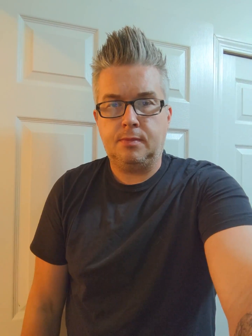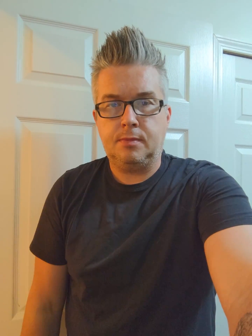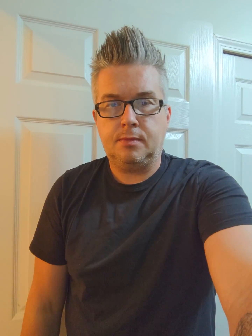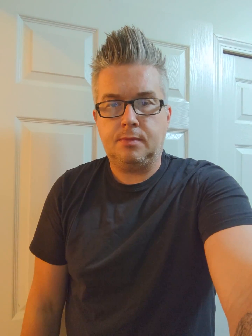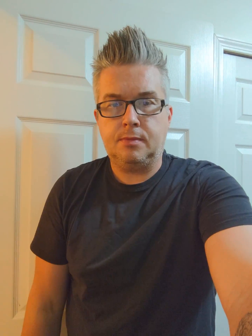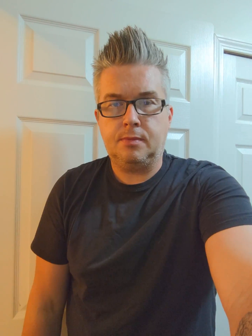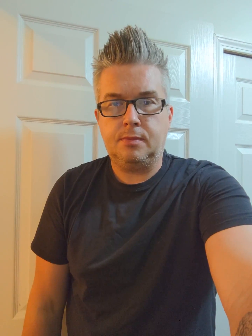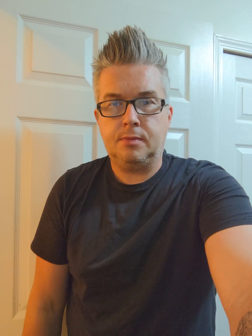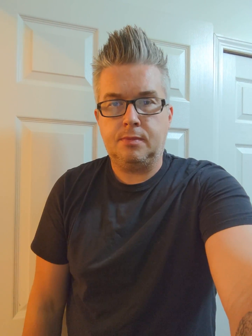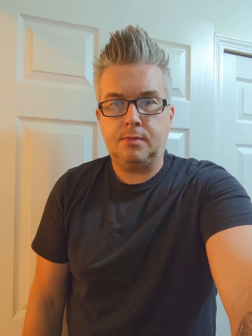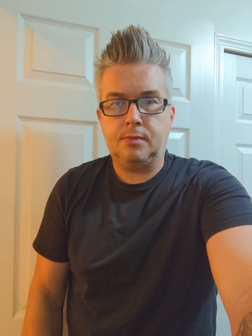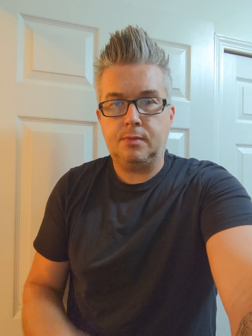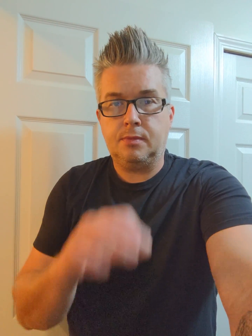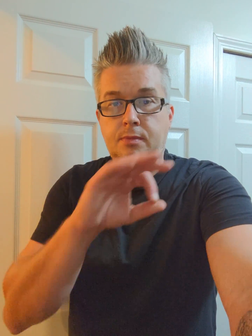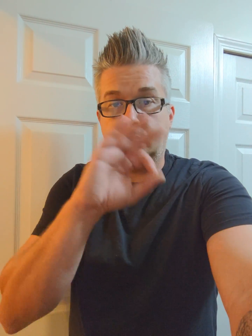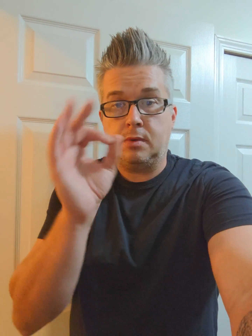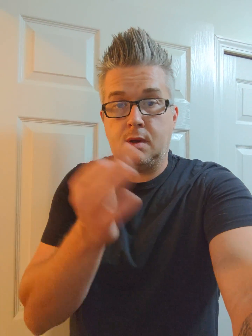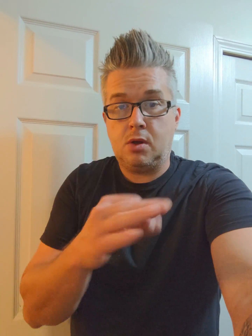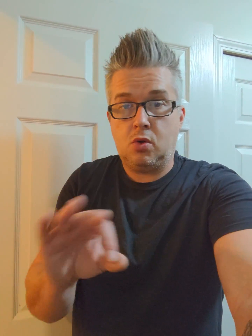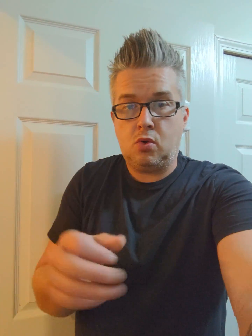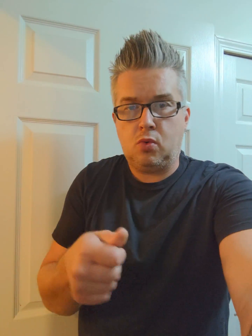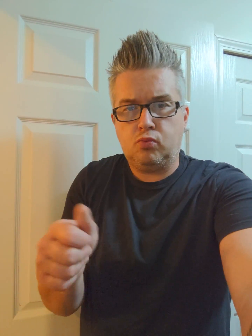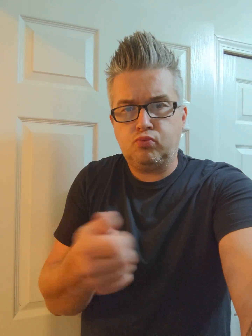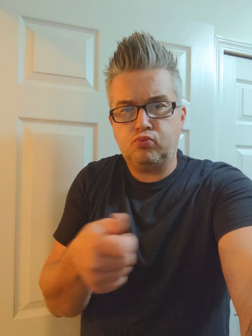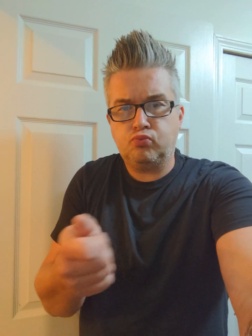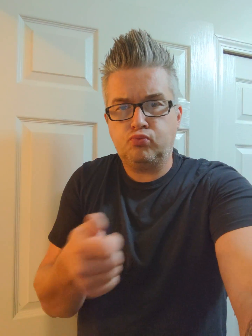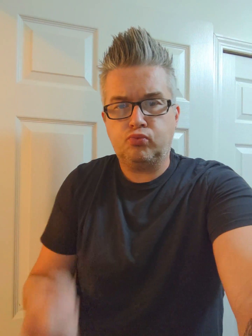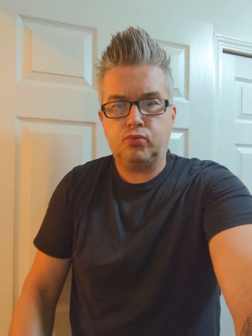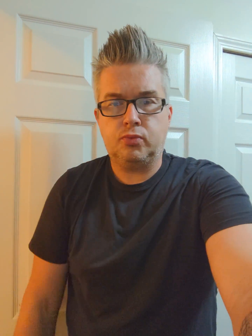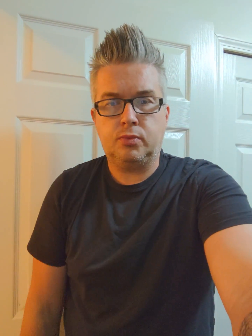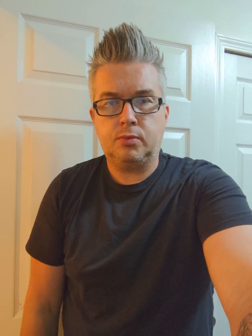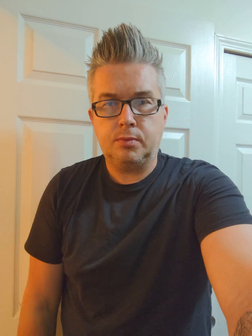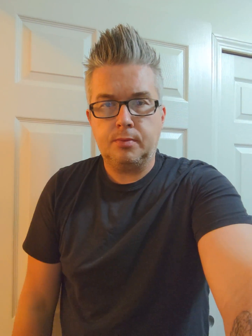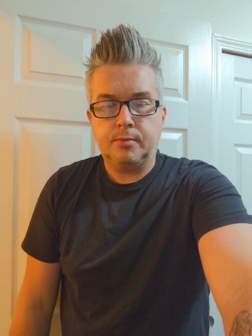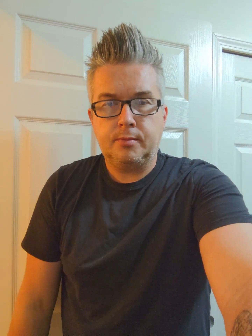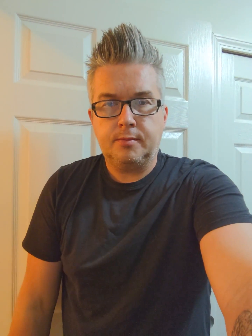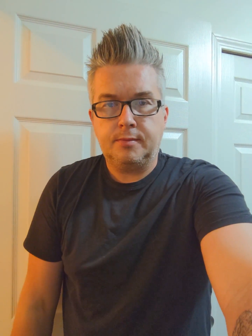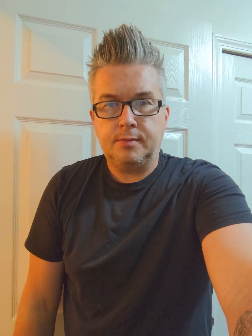hose